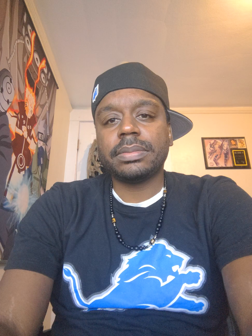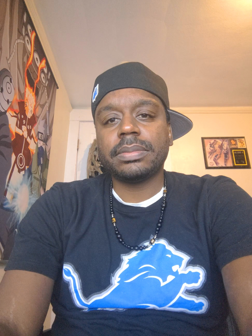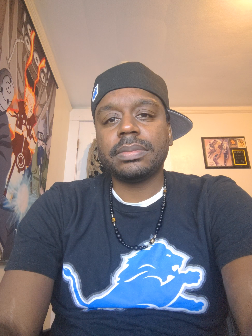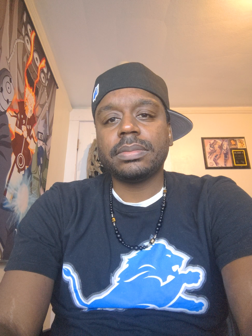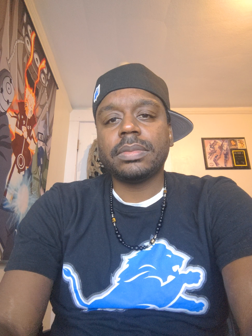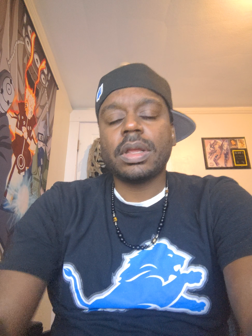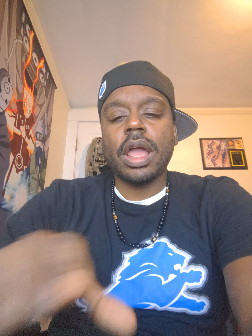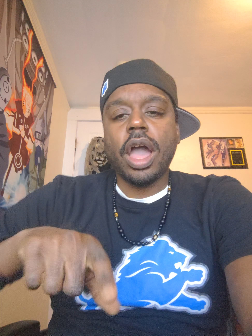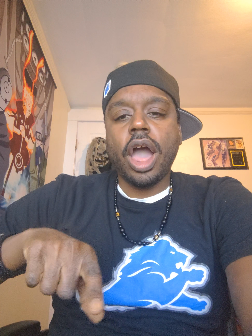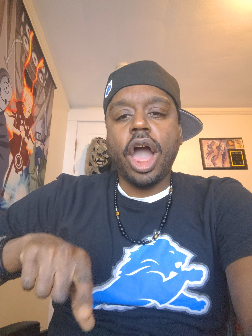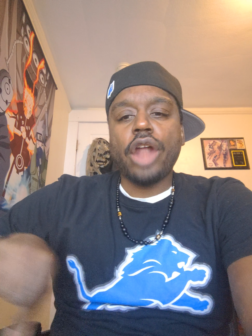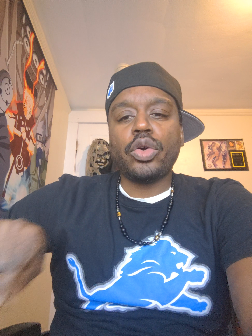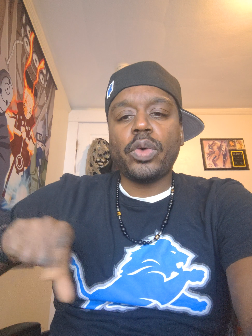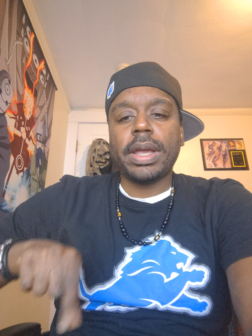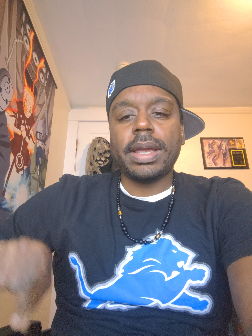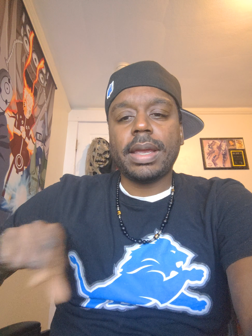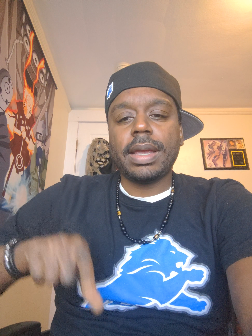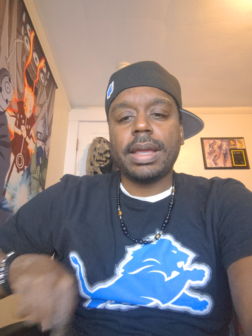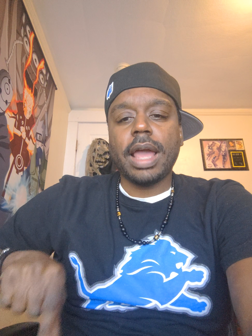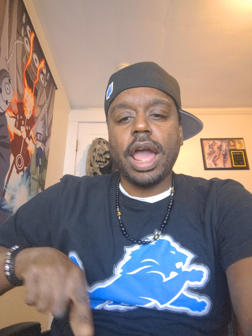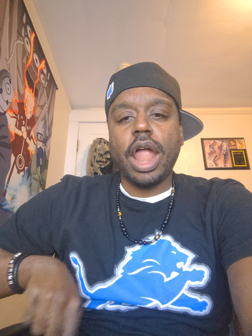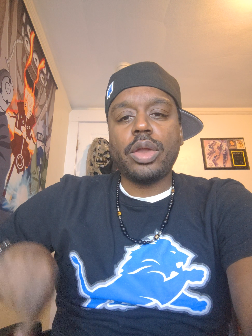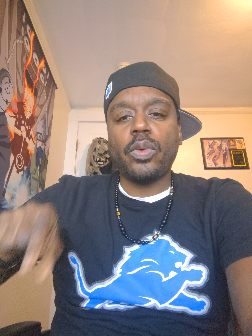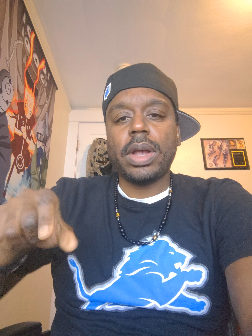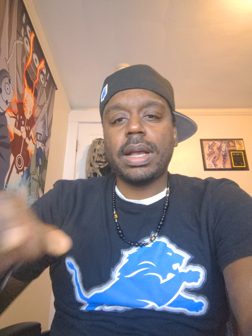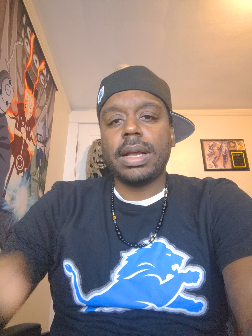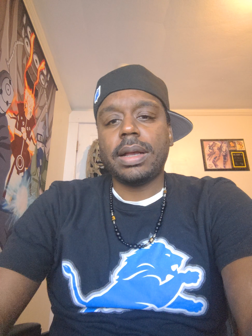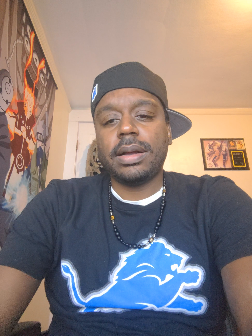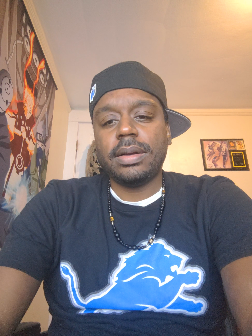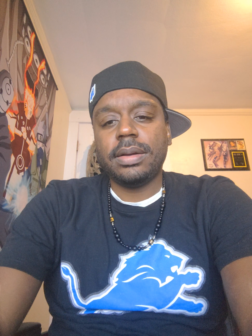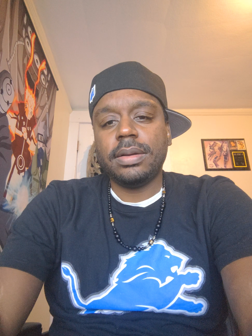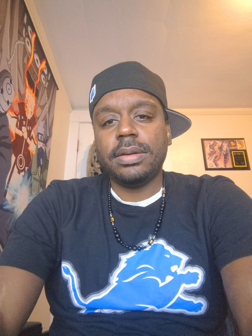underwear